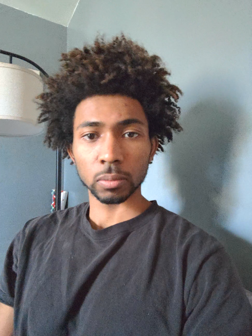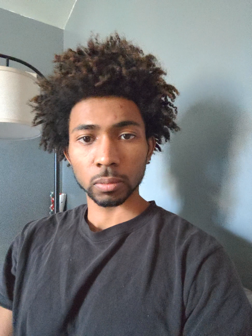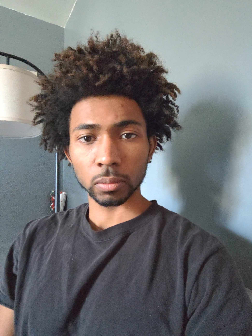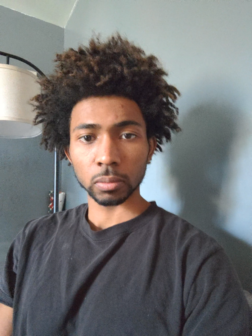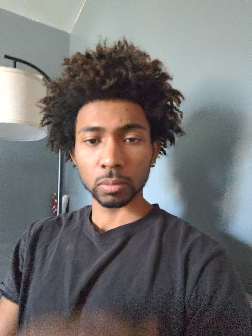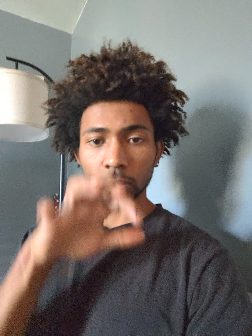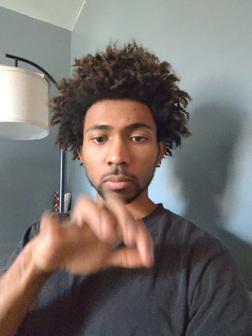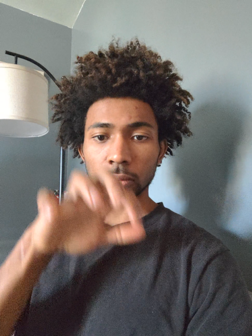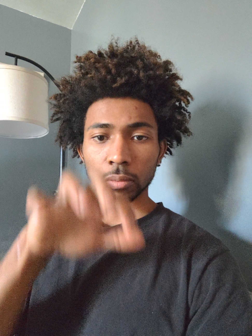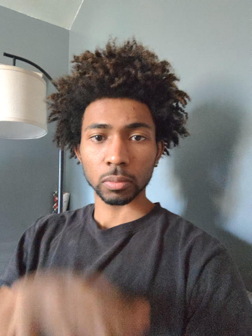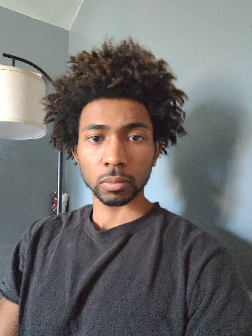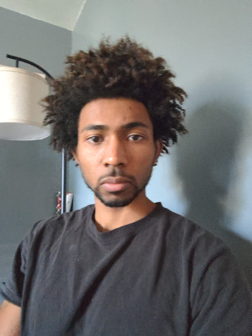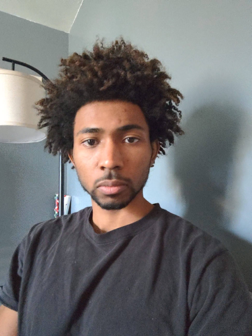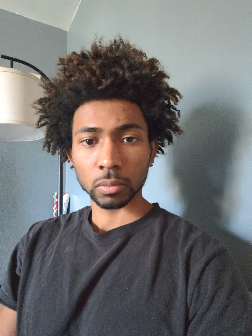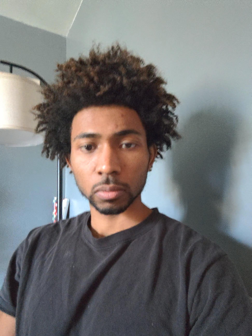alligator